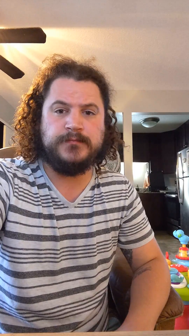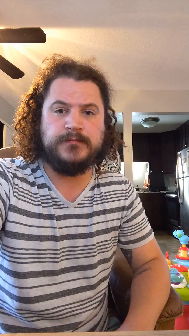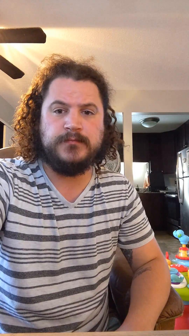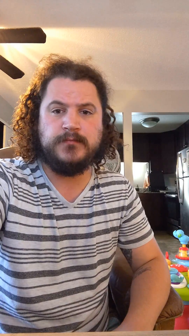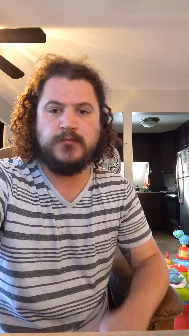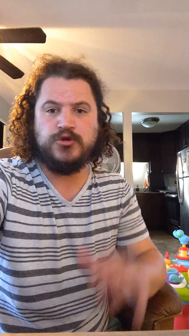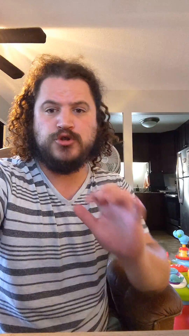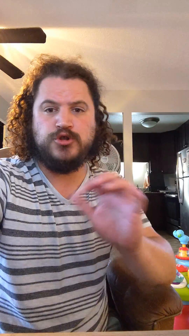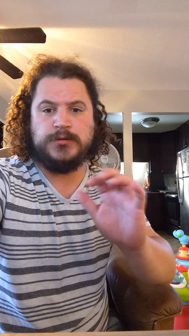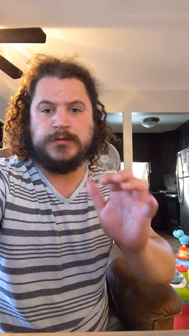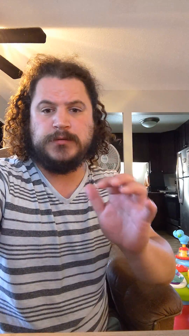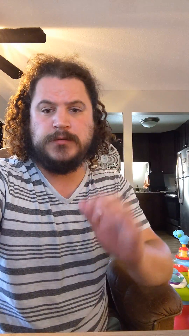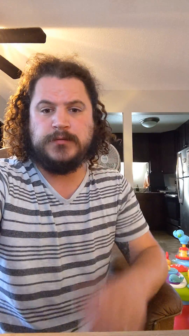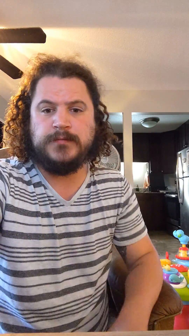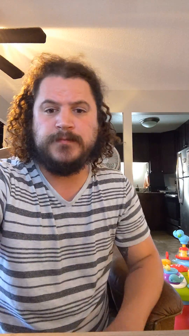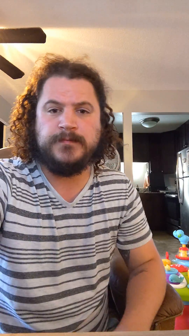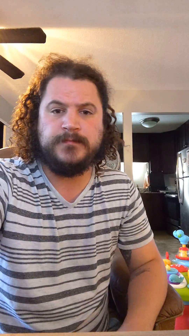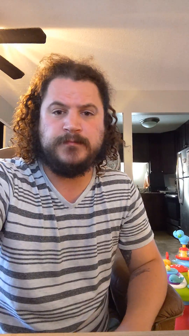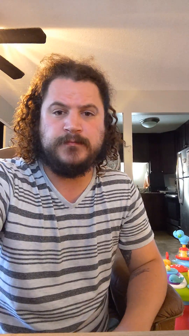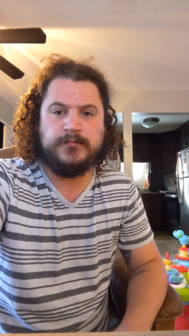cheese